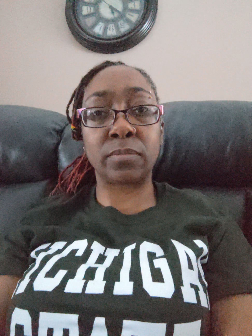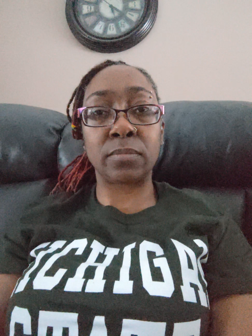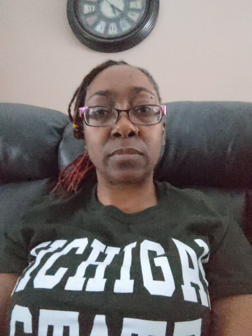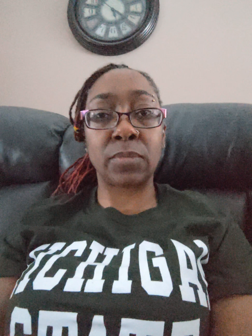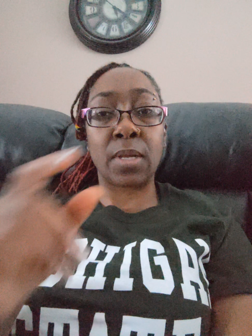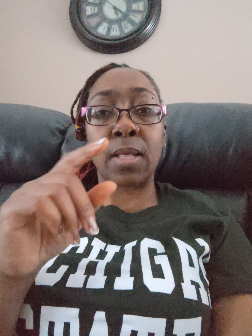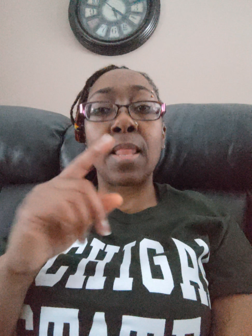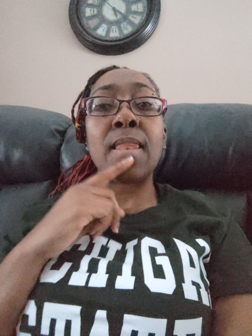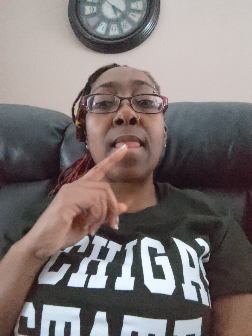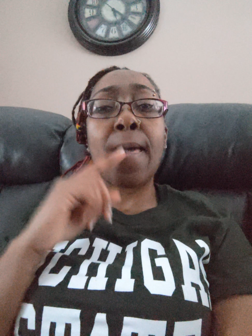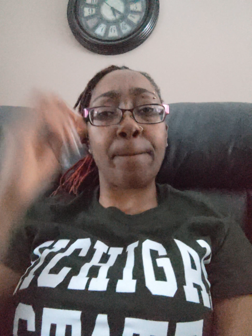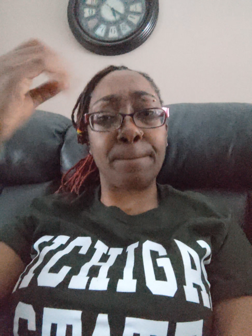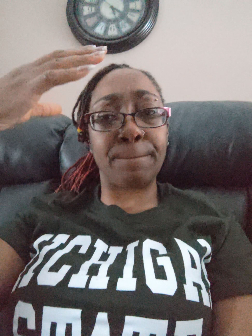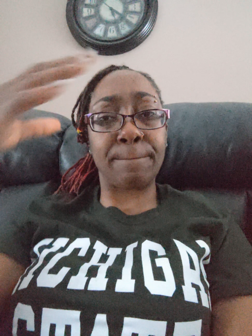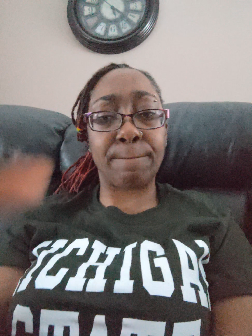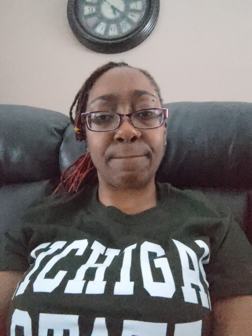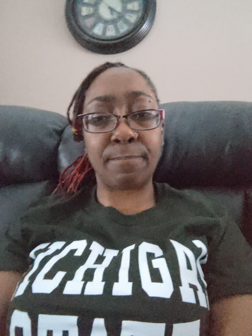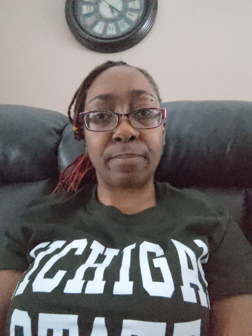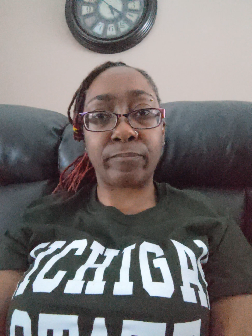lamp